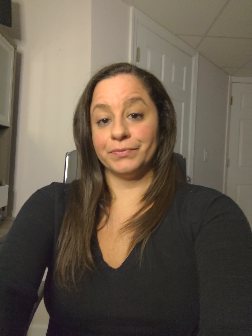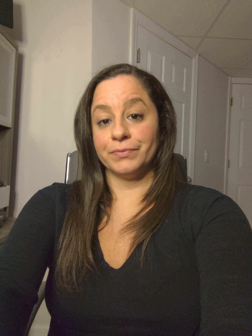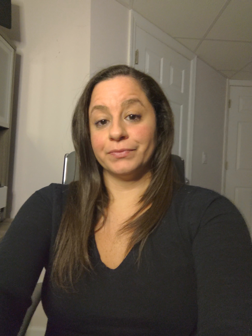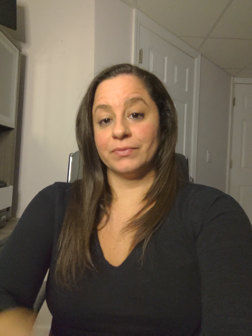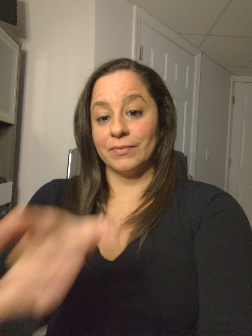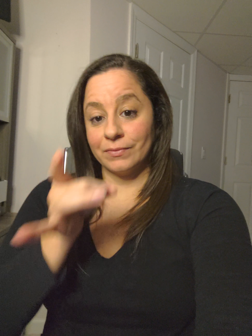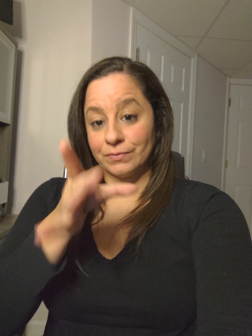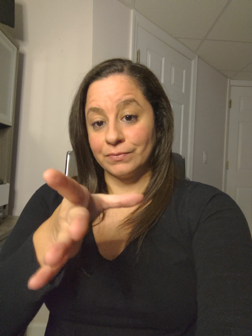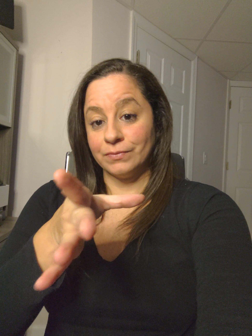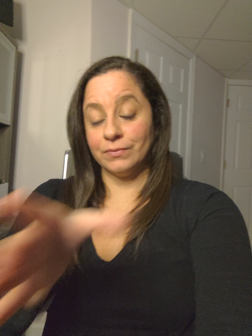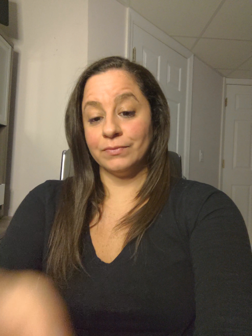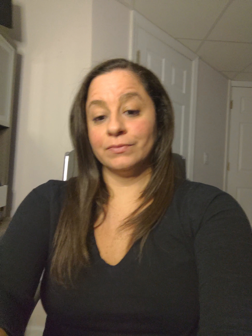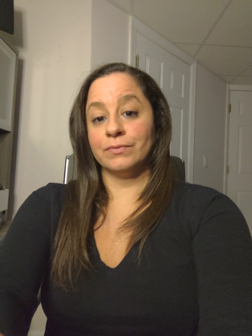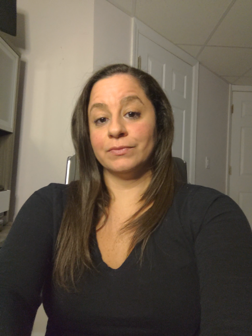hate